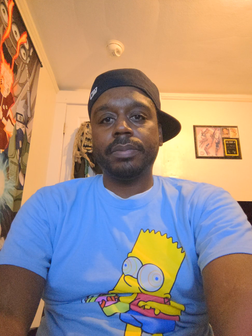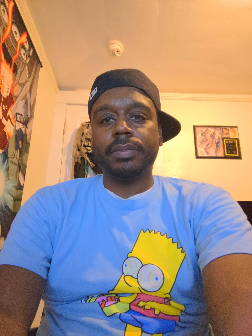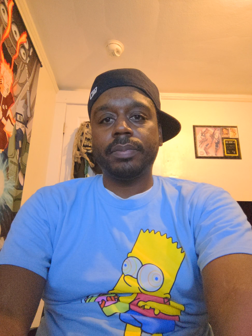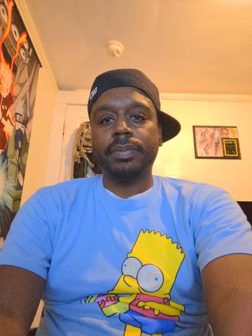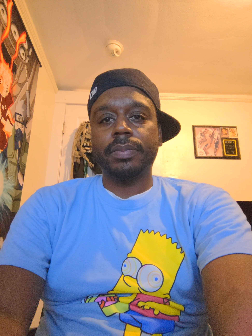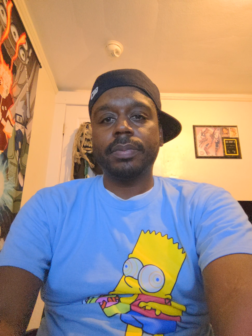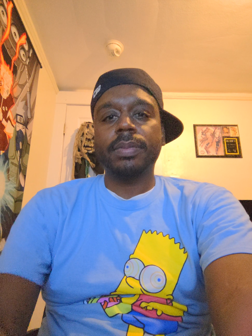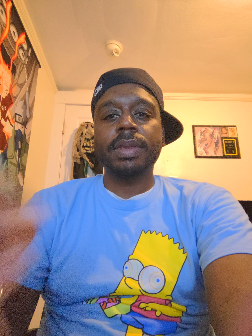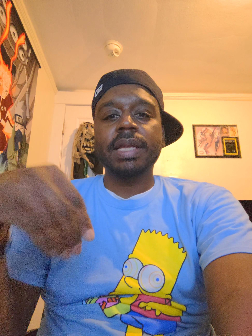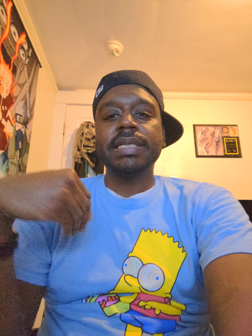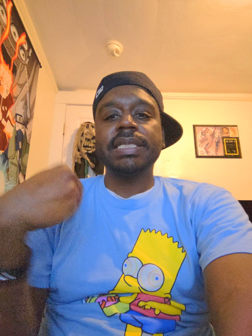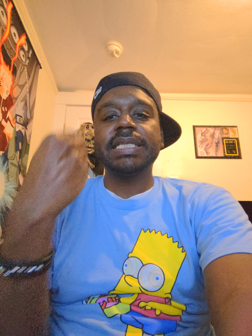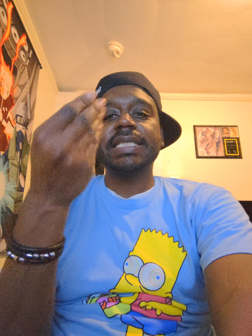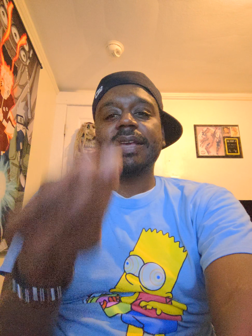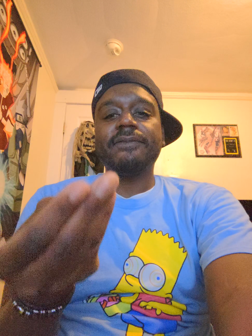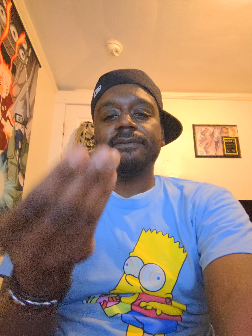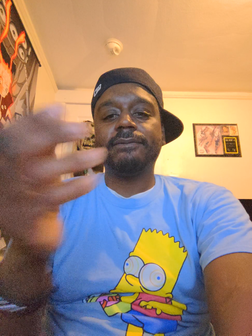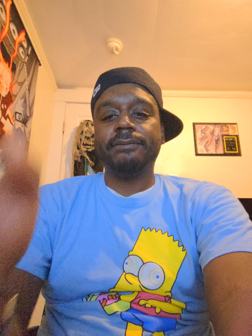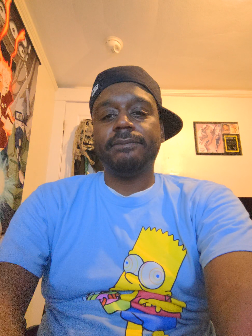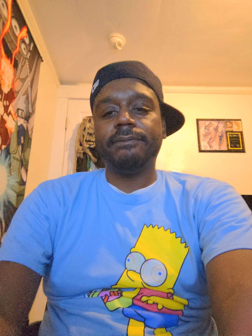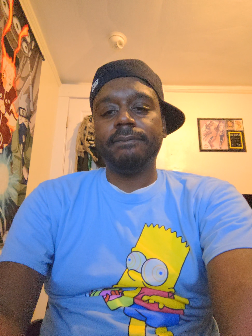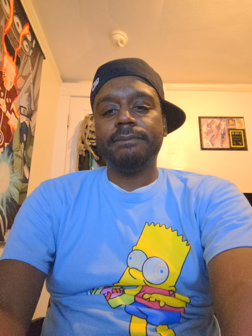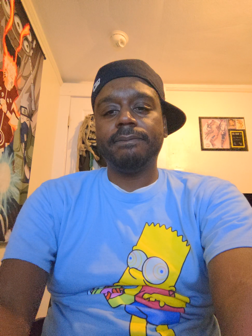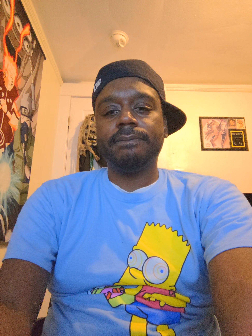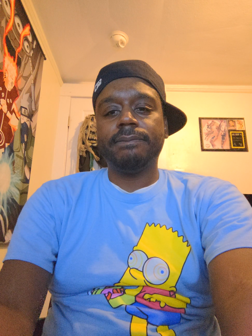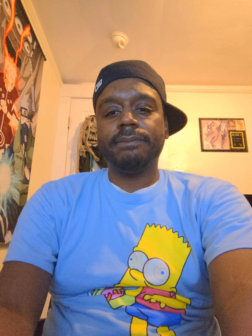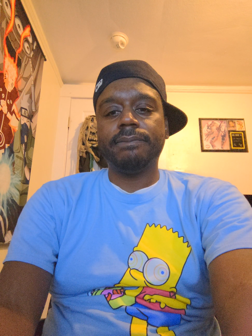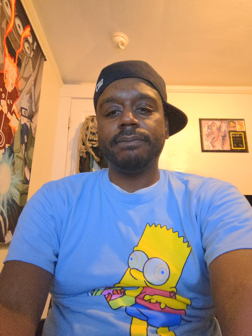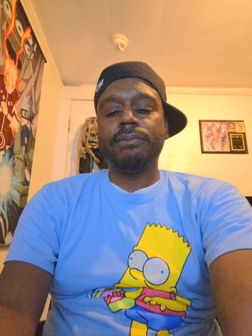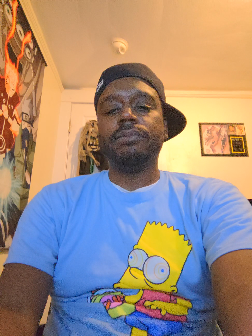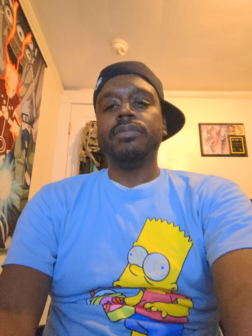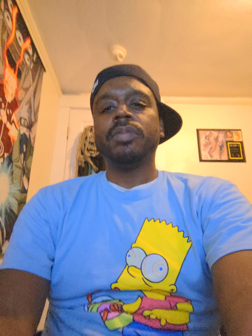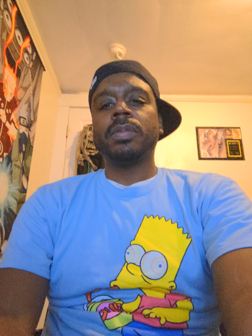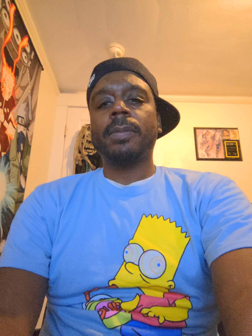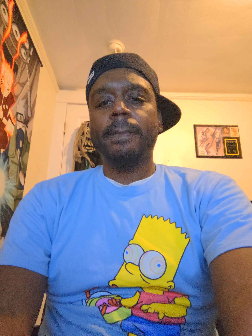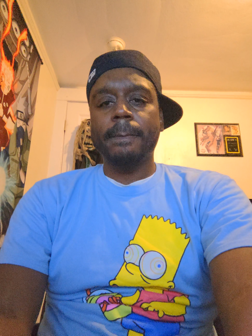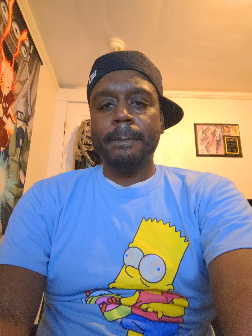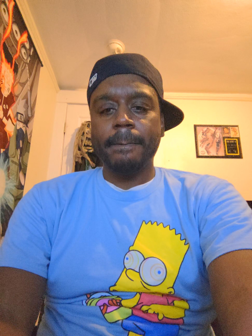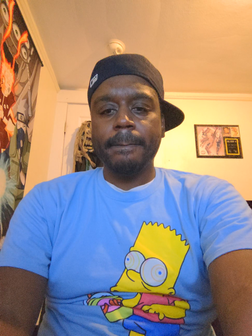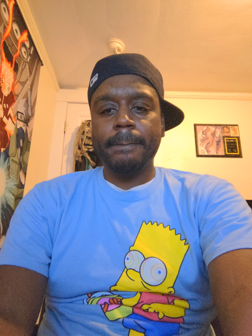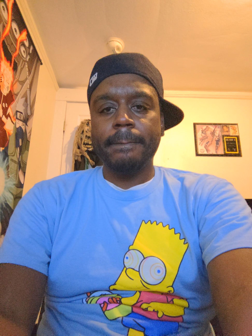give